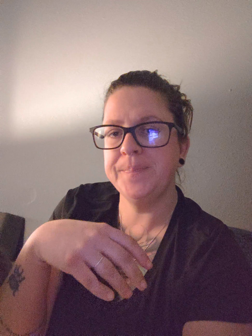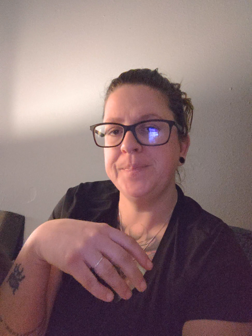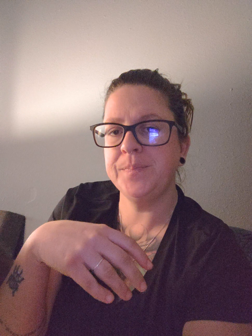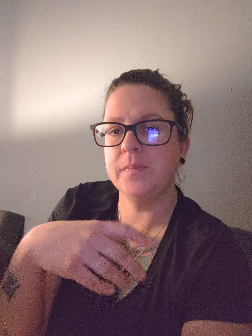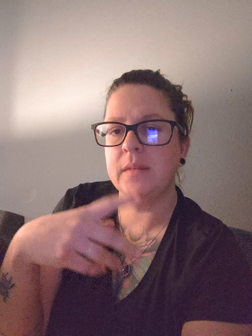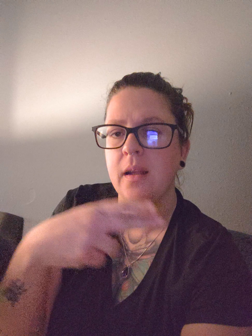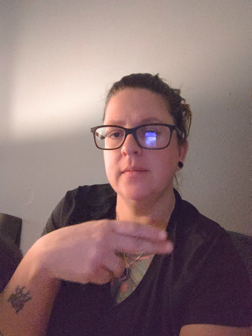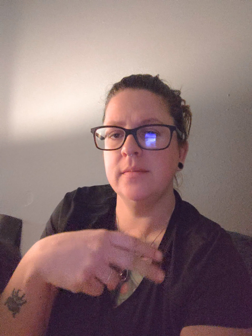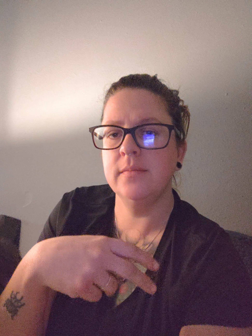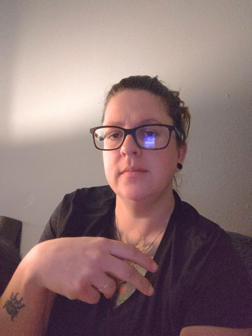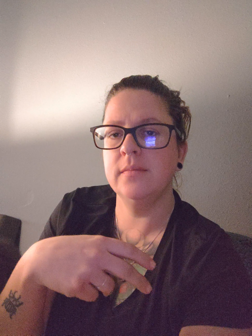cut